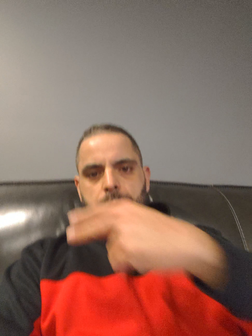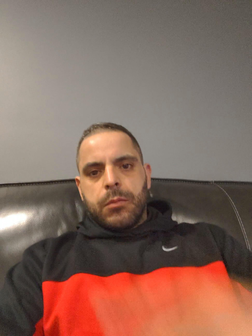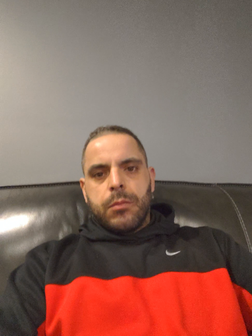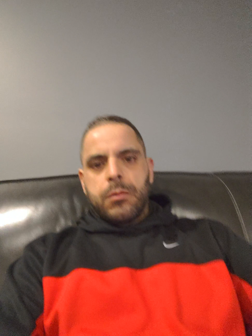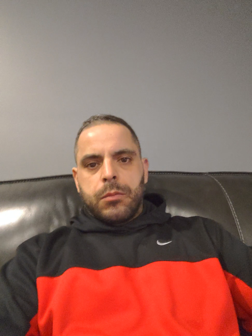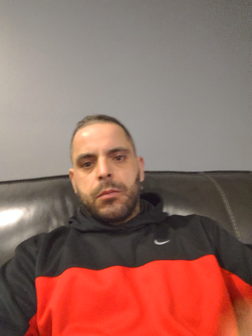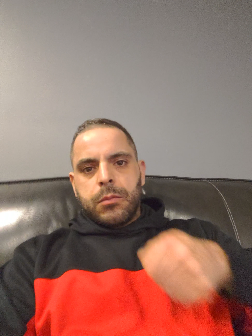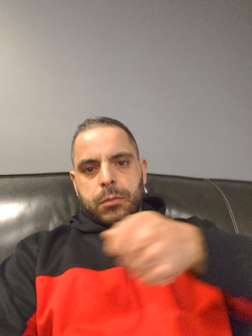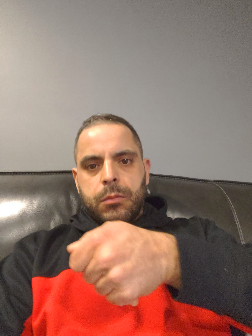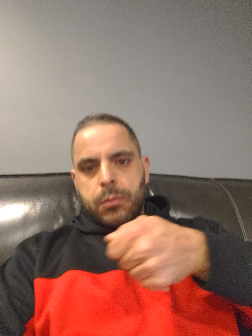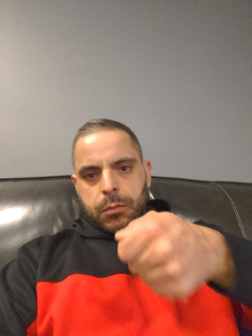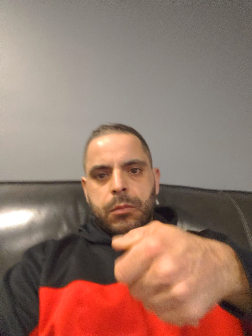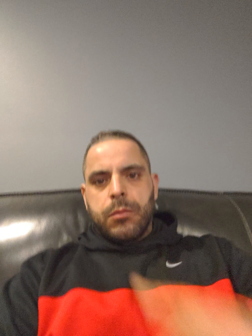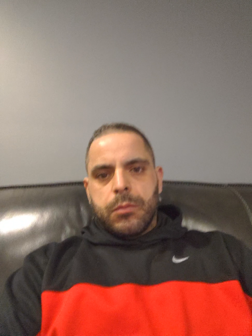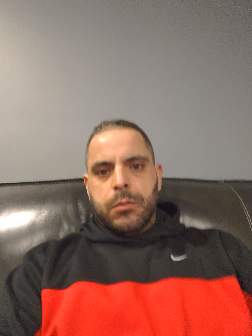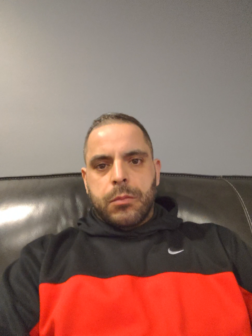vacuum